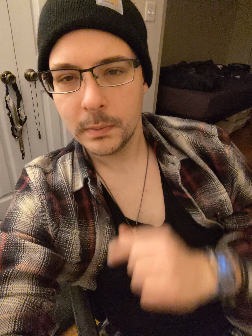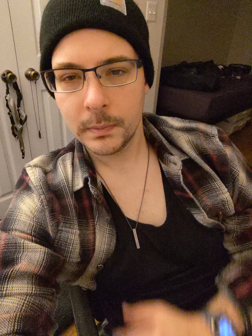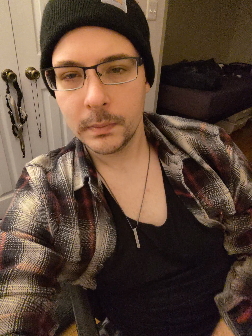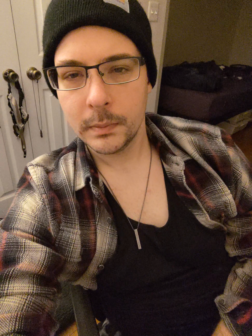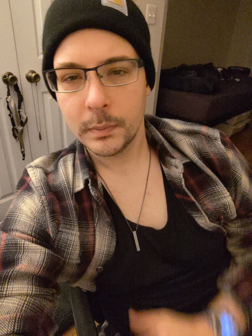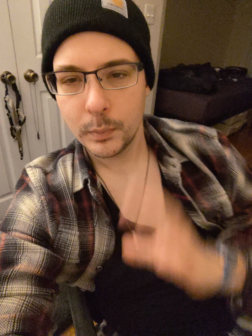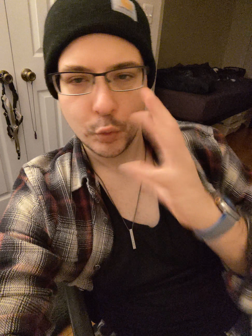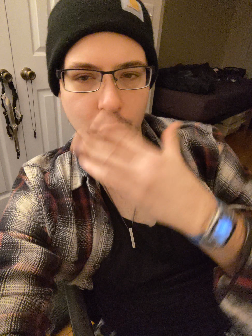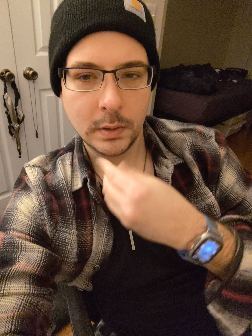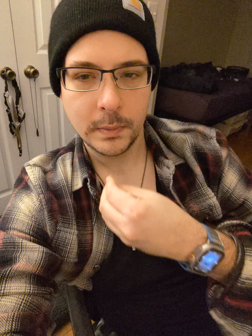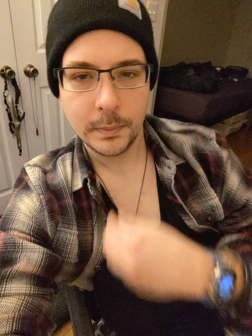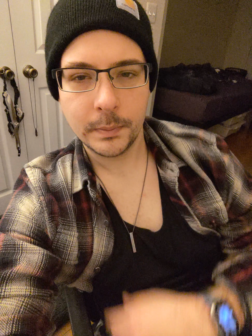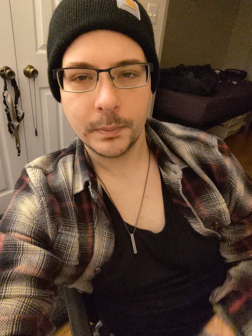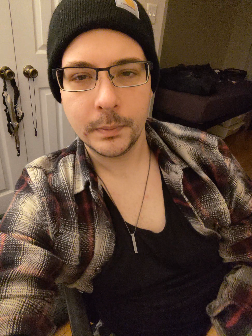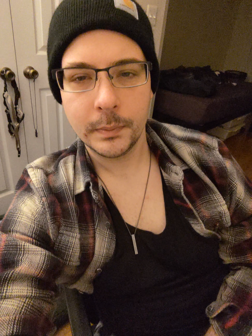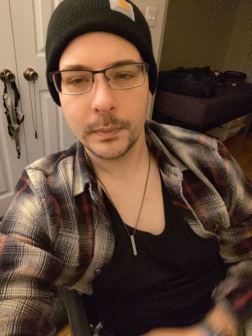pretty